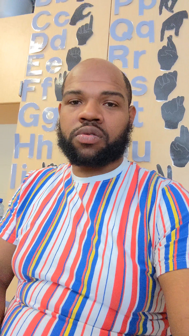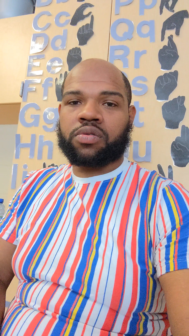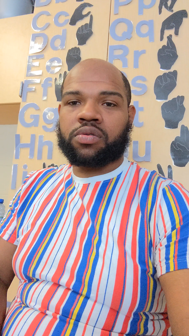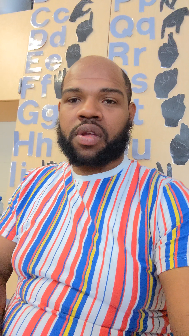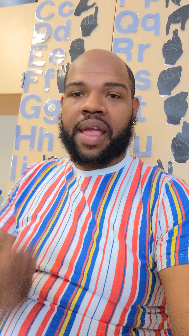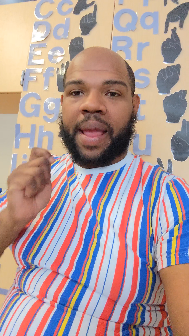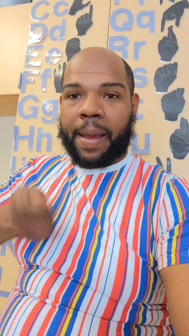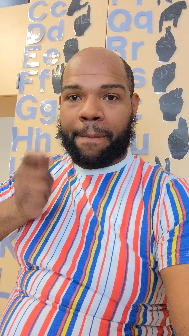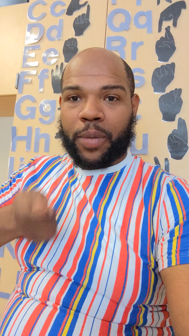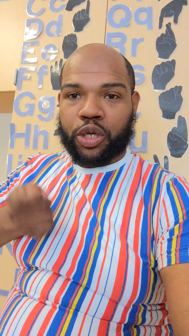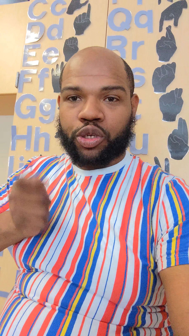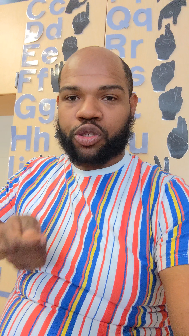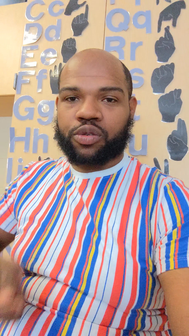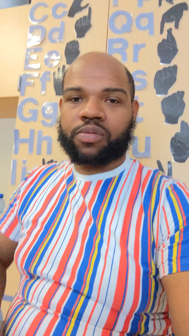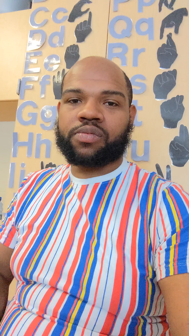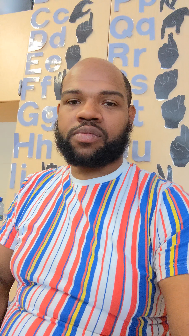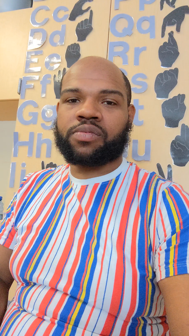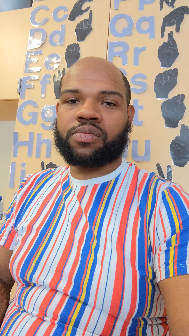hammer